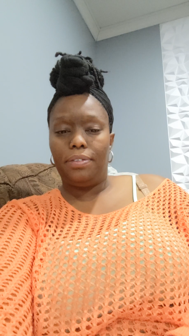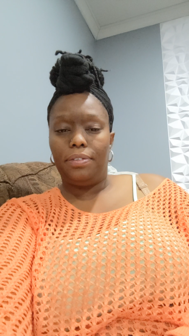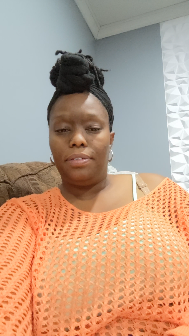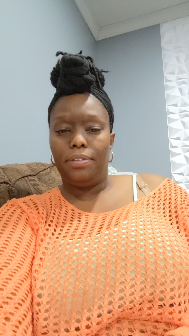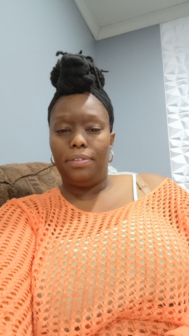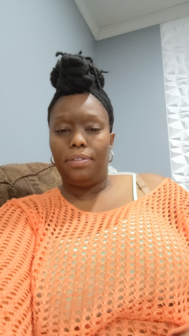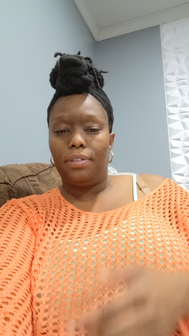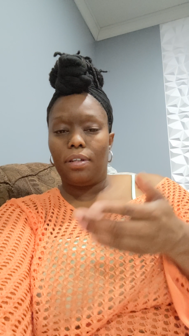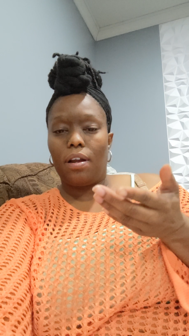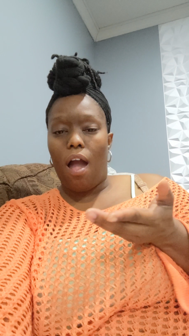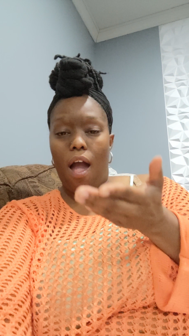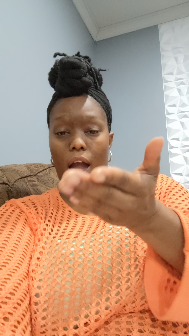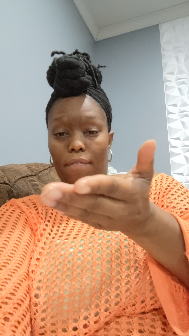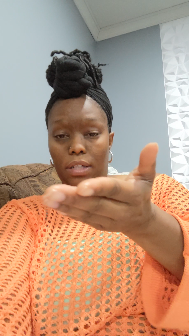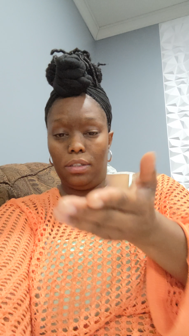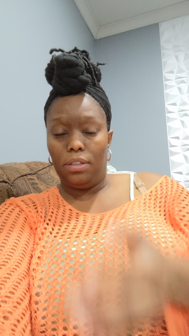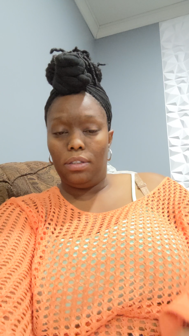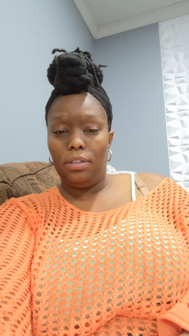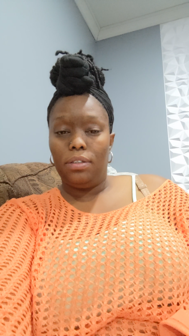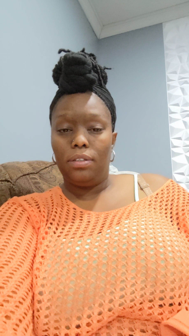oven